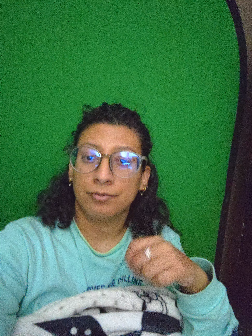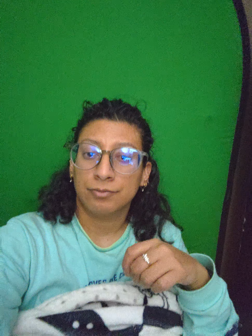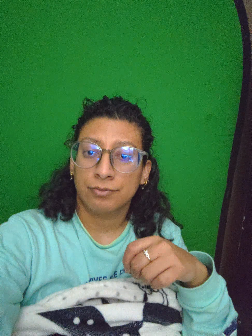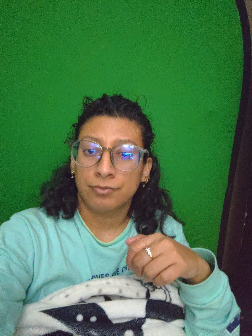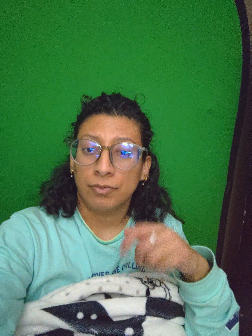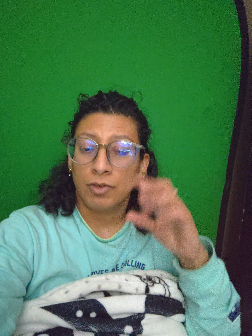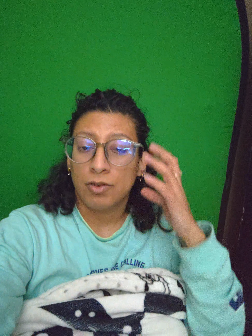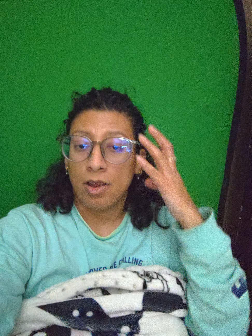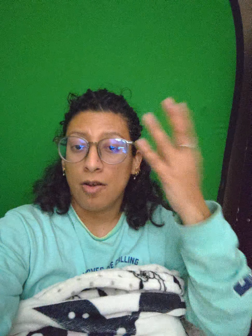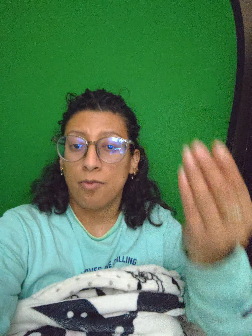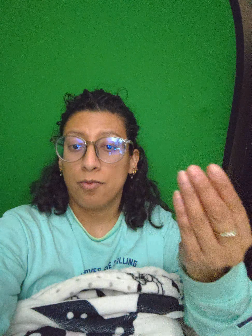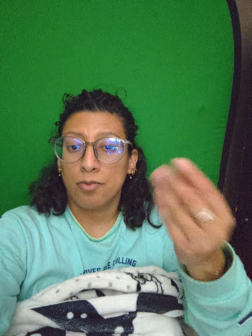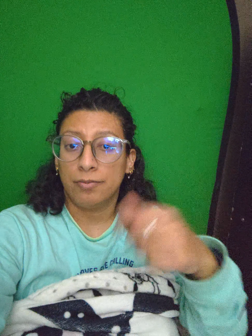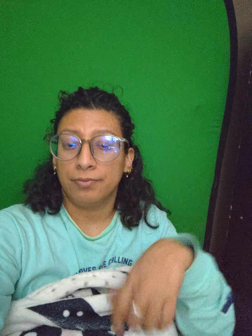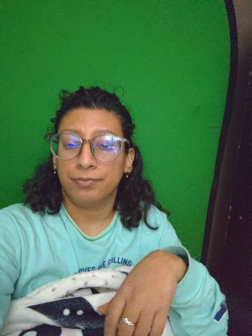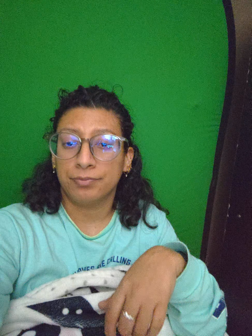go